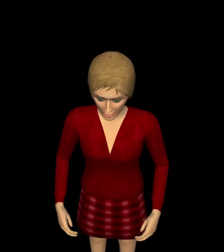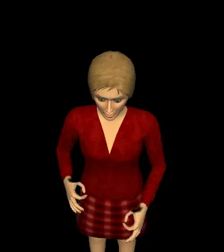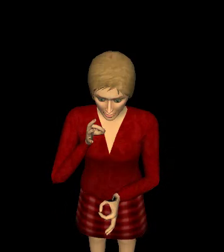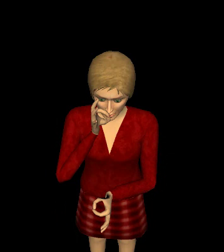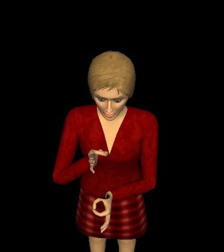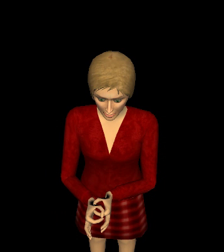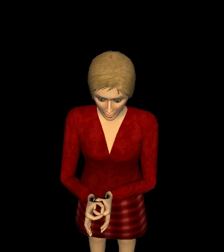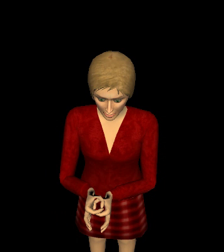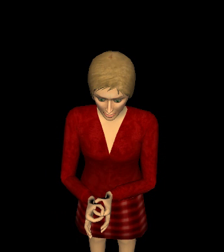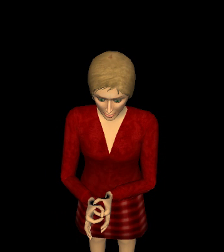حبة عنب